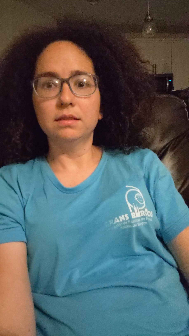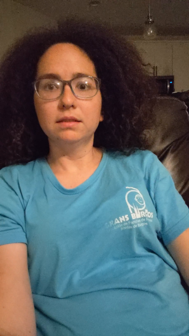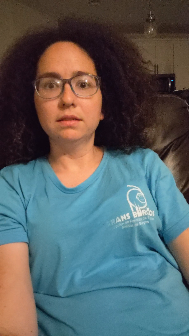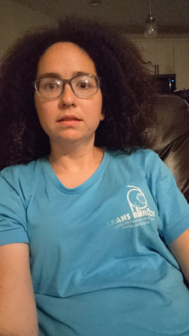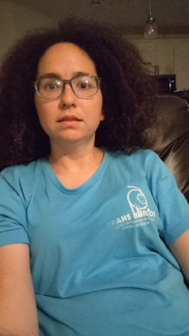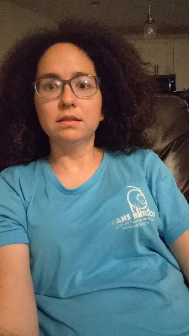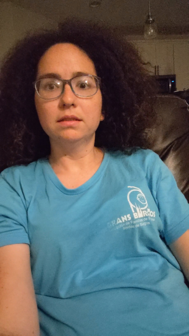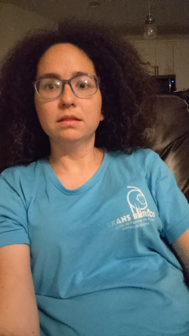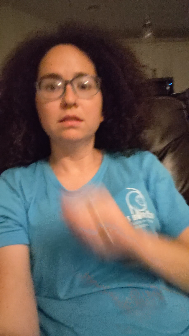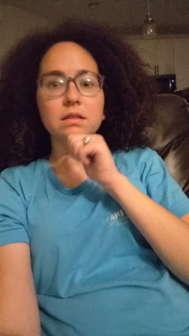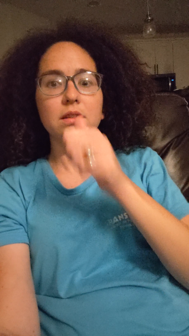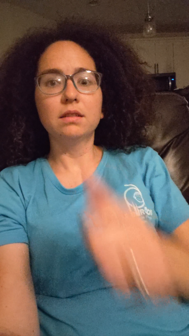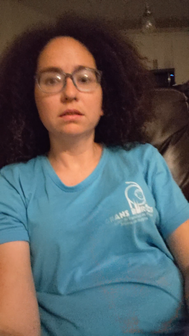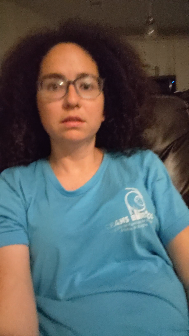don't